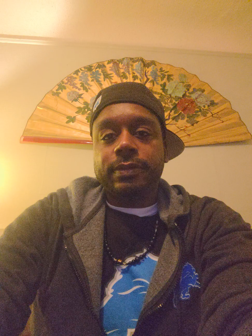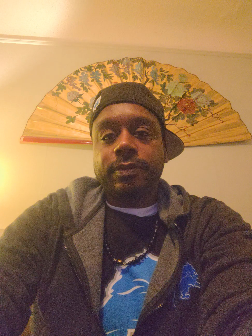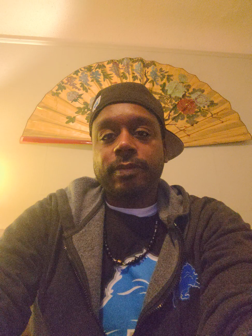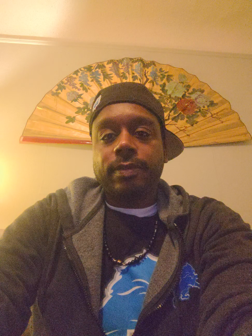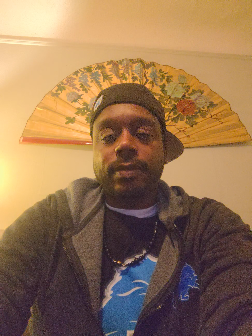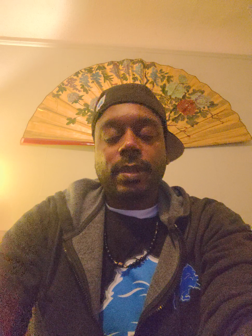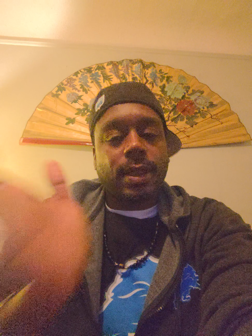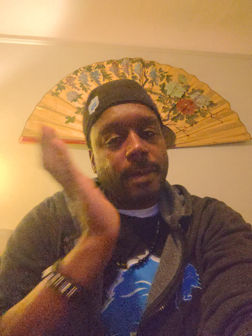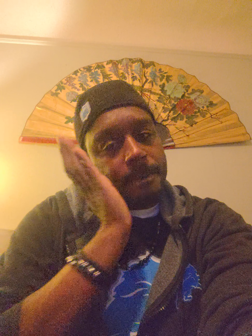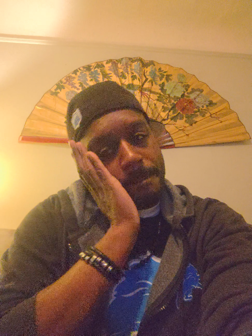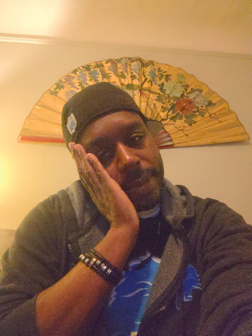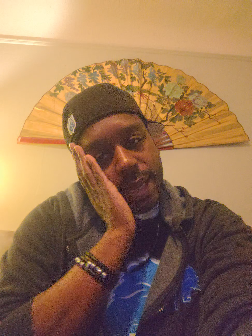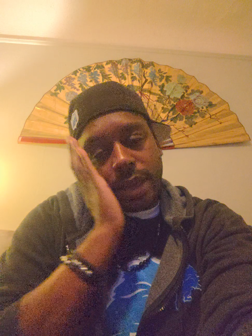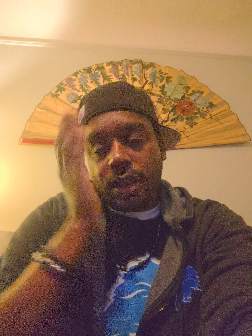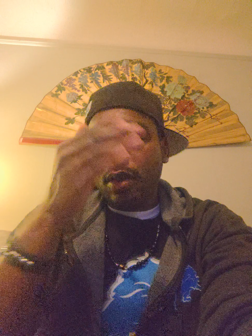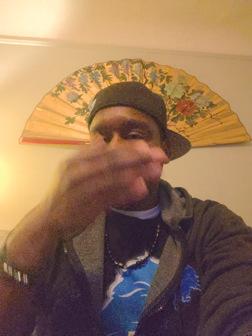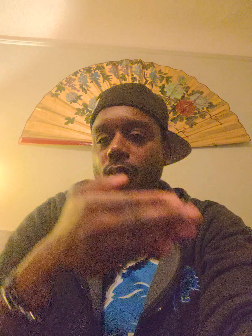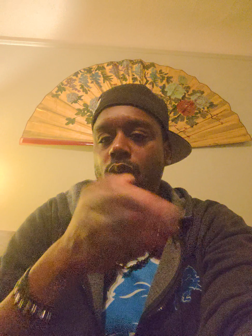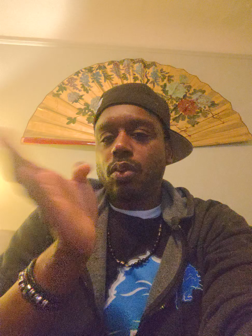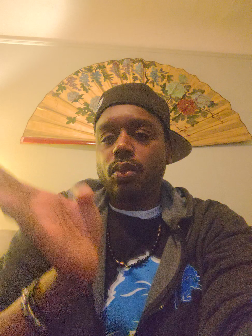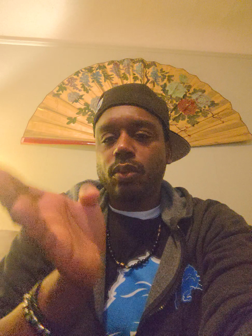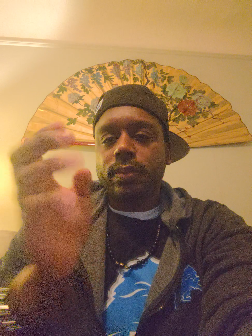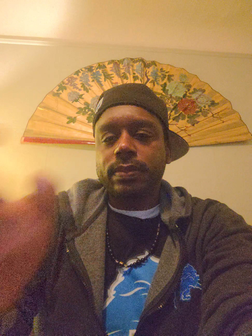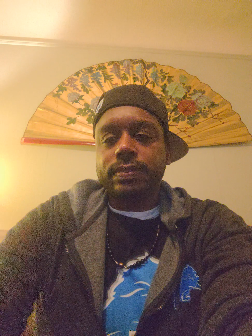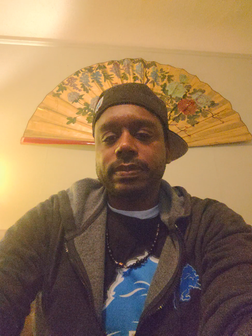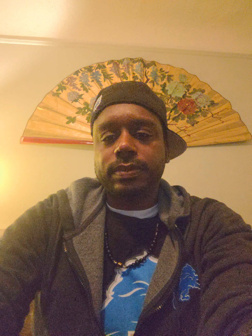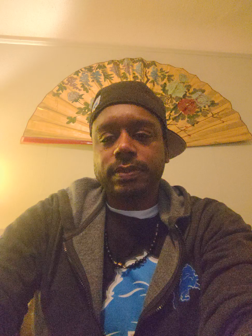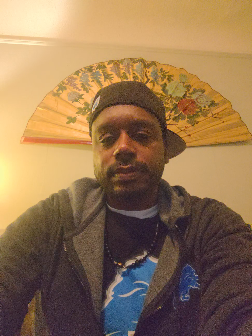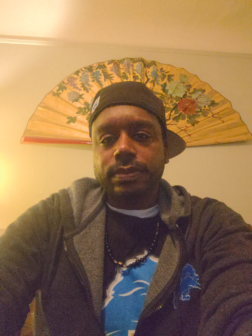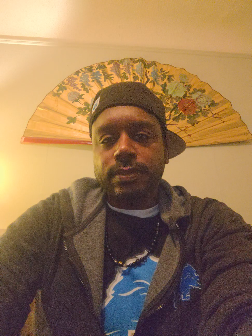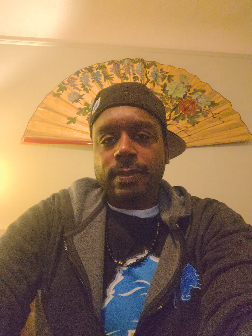bedroom